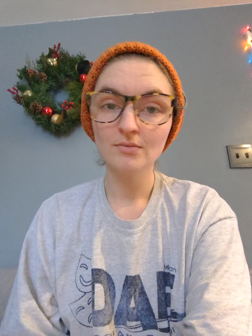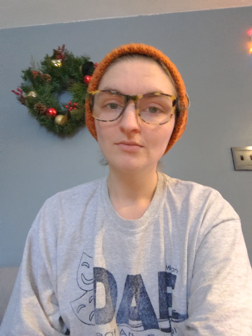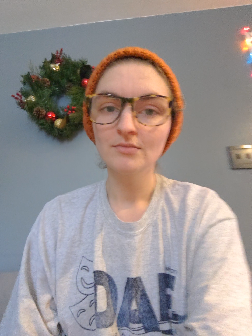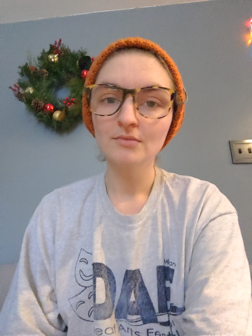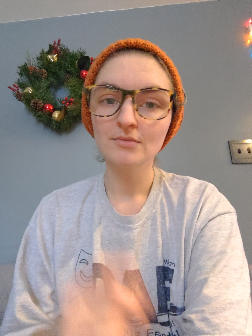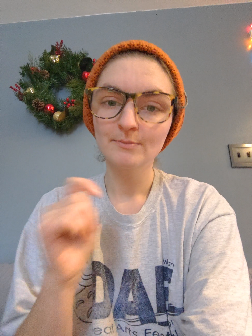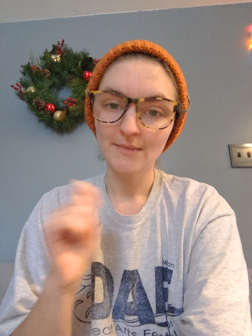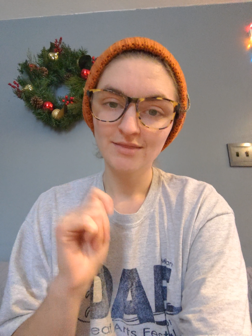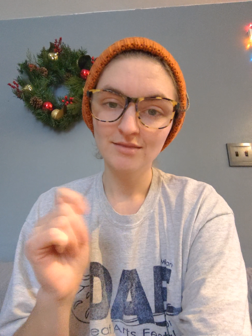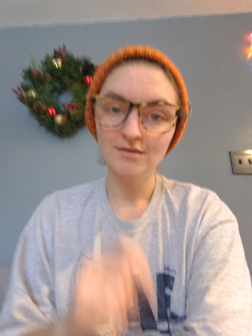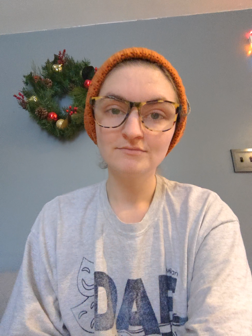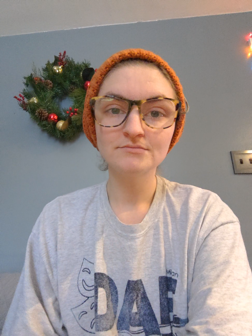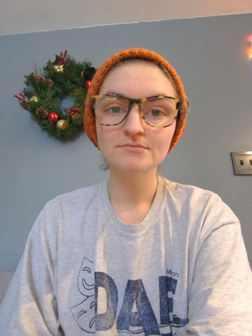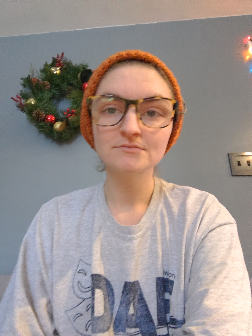potty